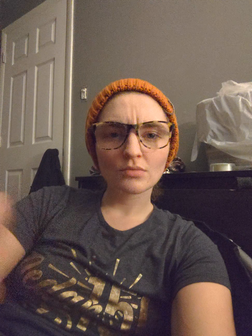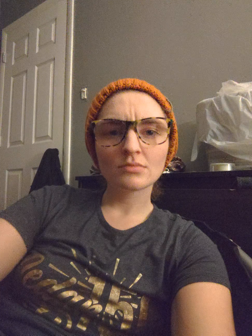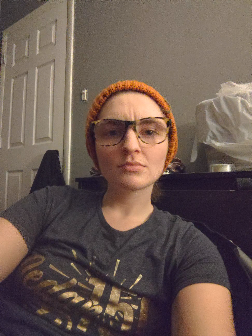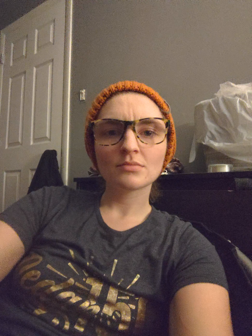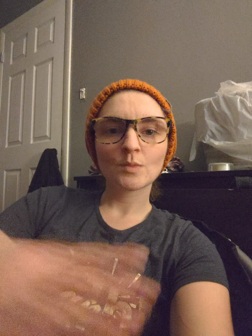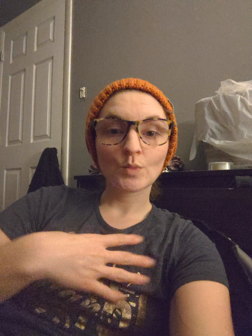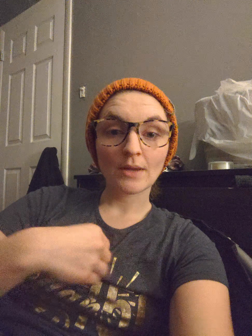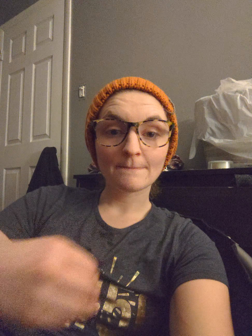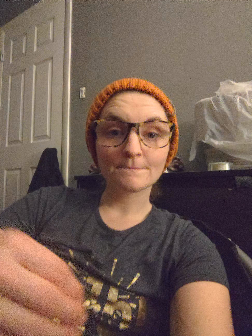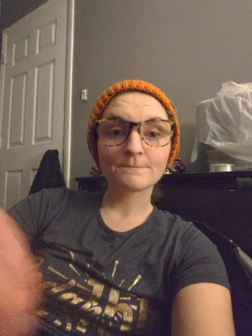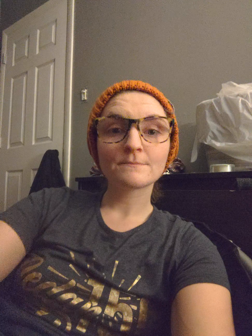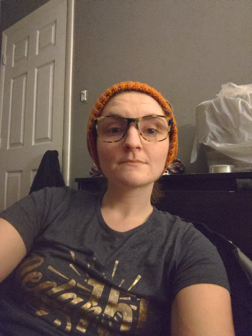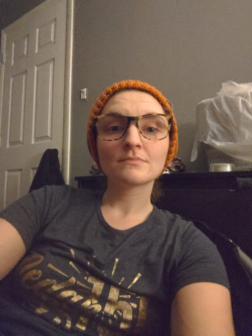white